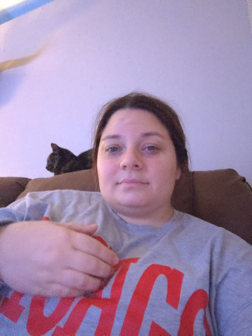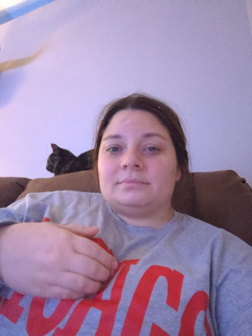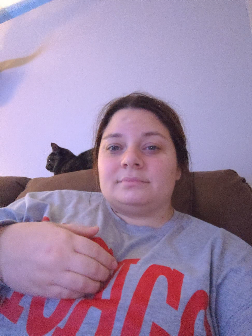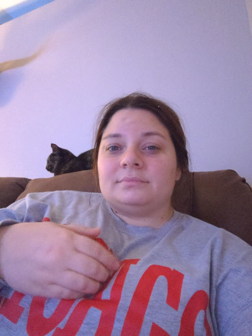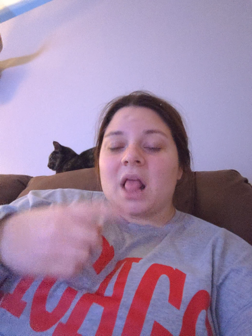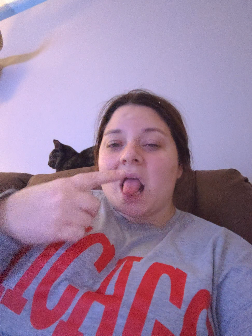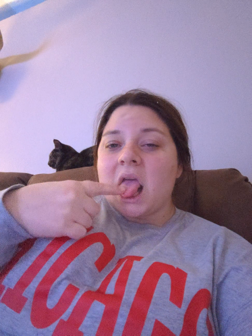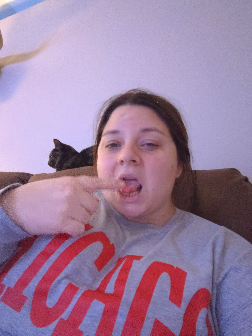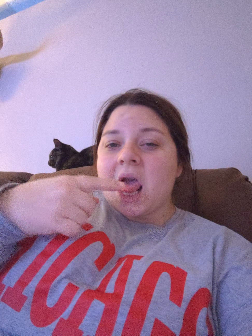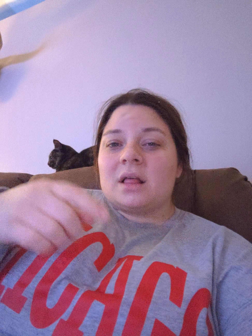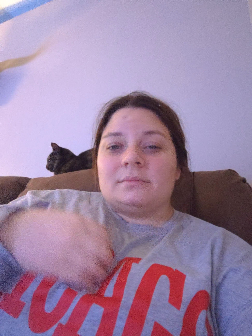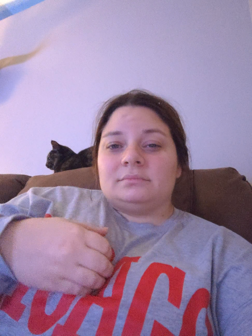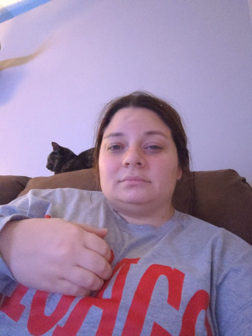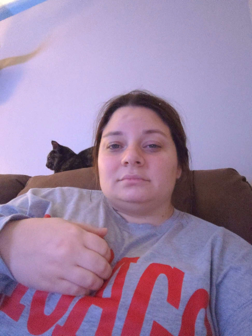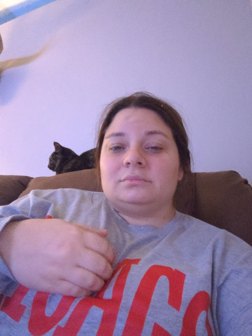tongue